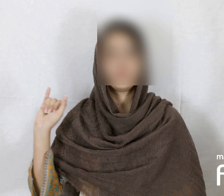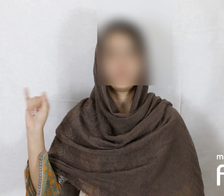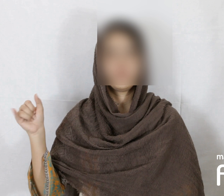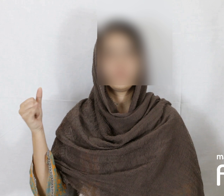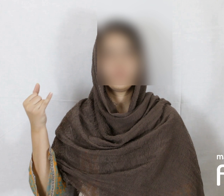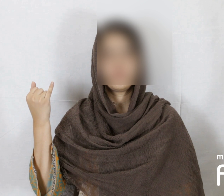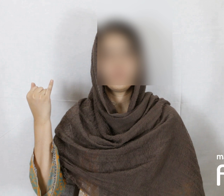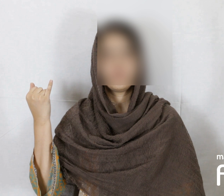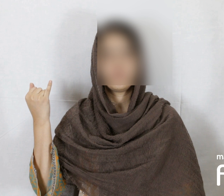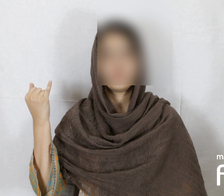ج